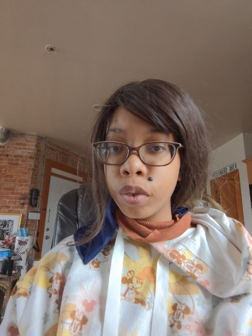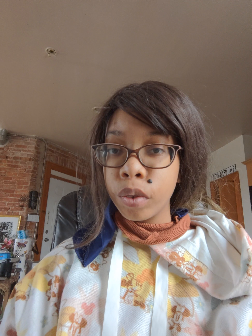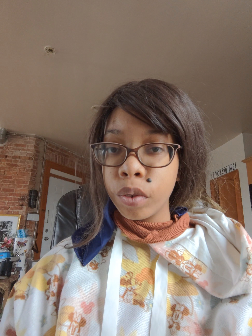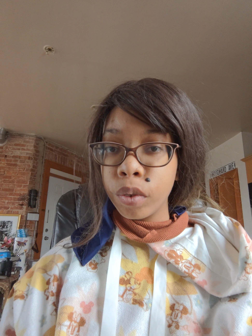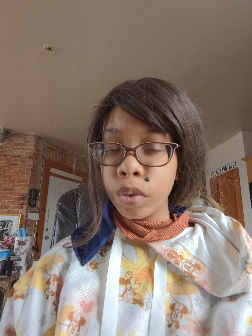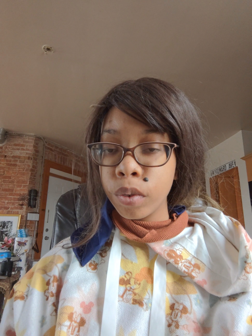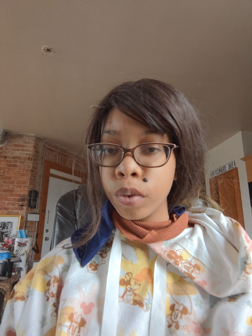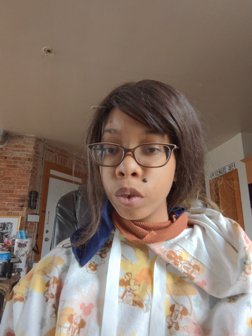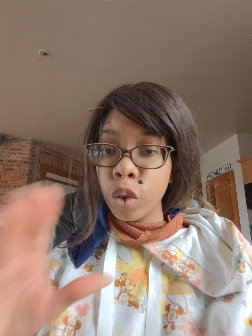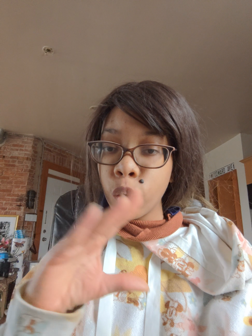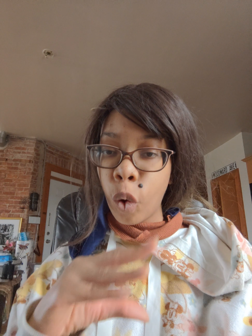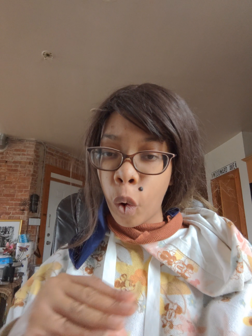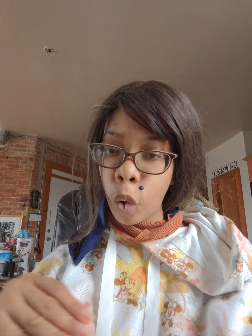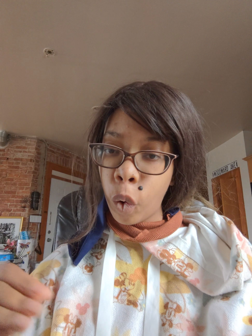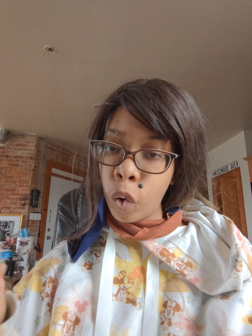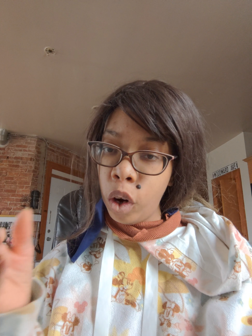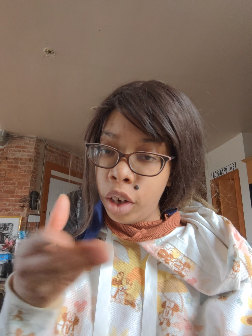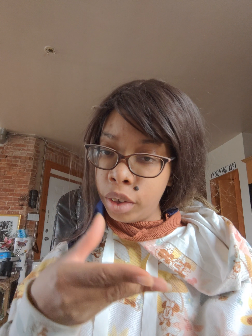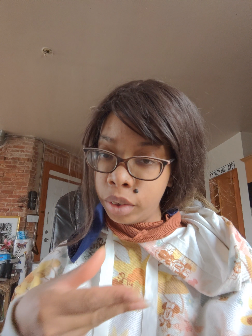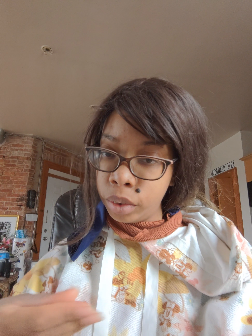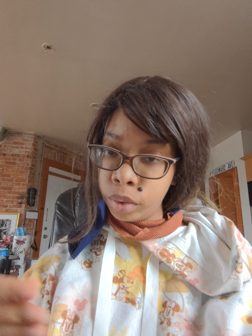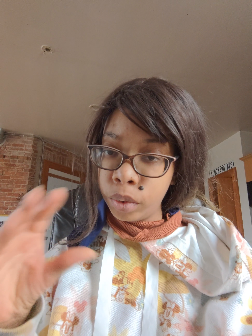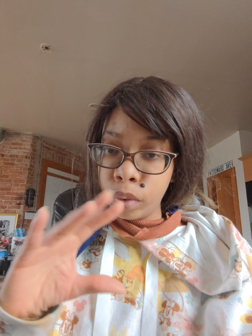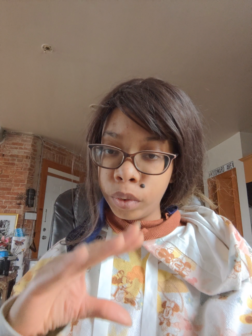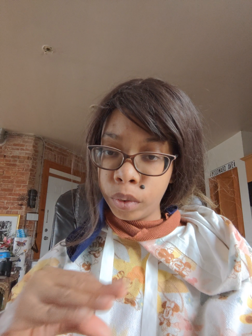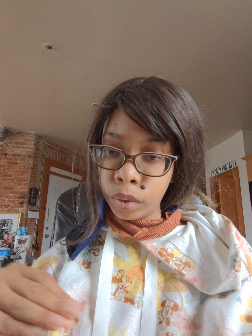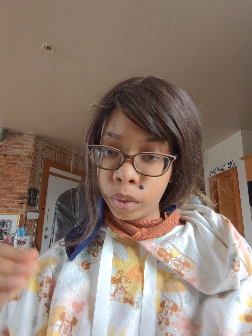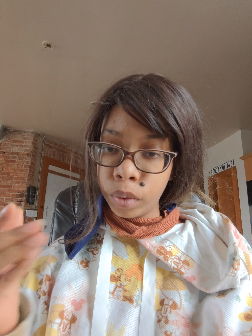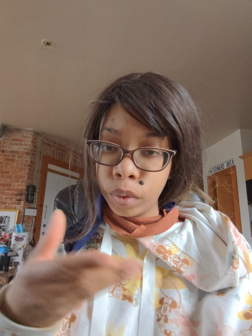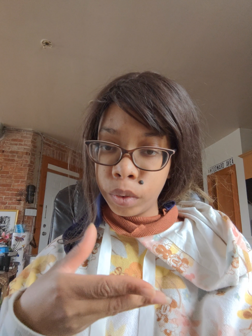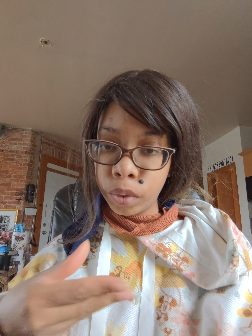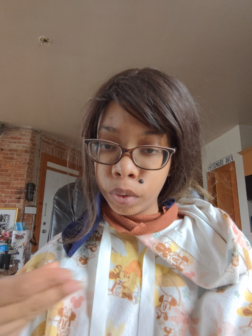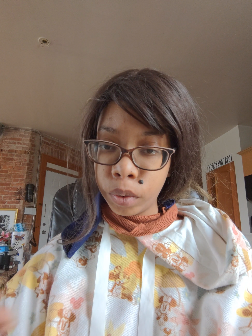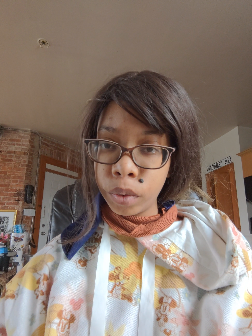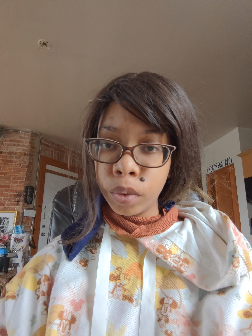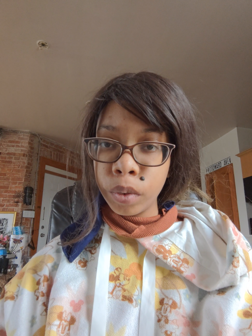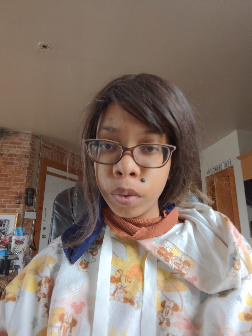story